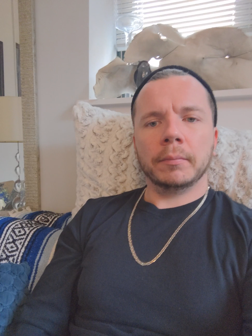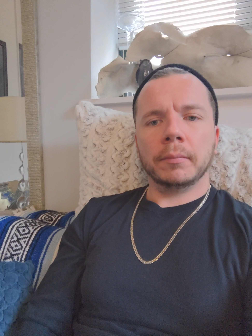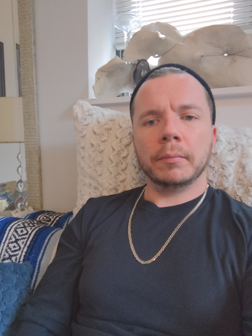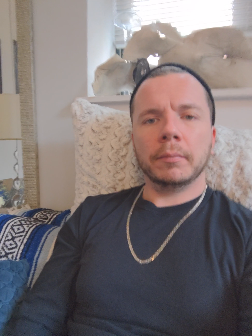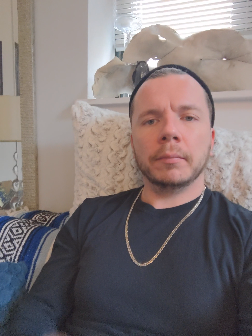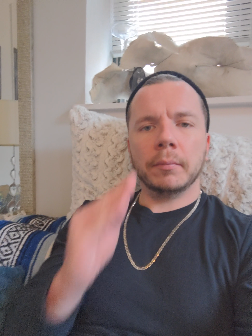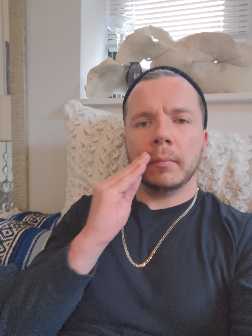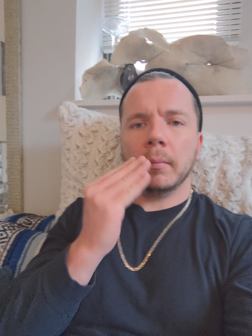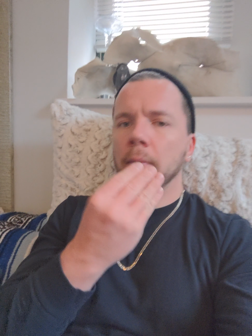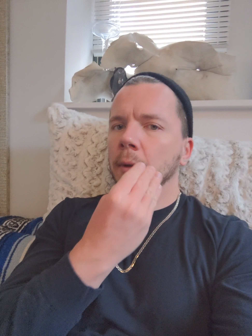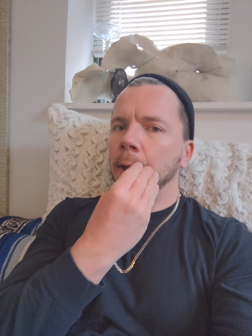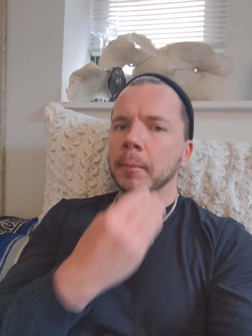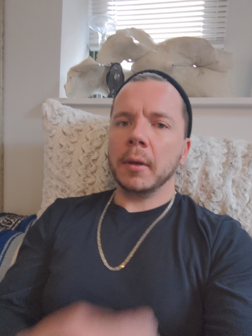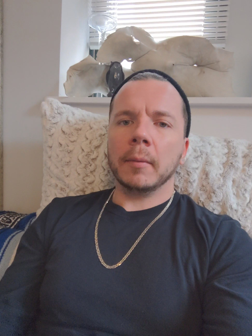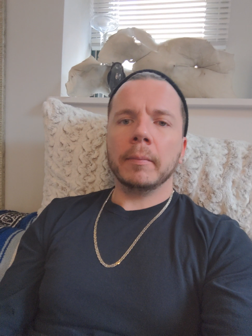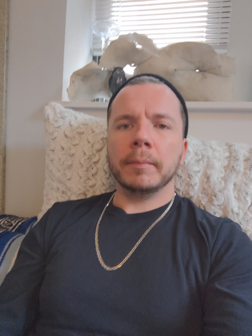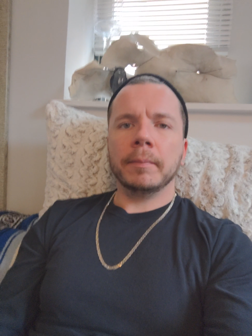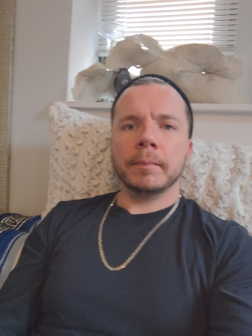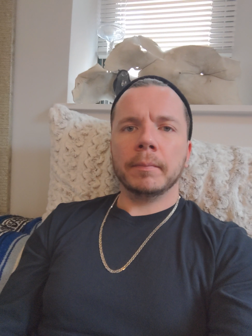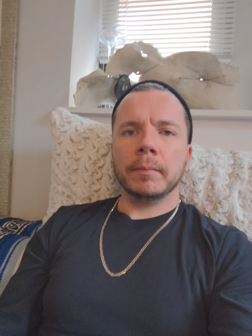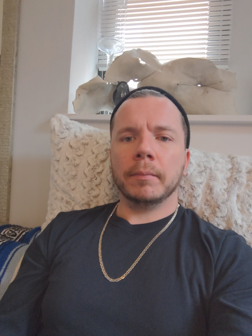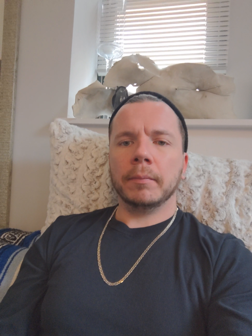napkin